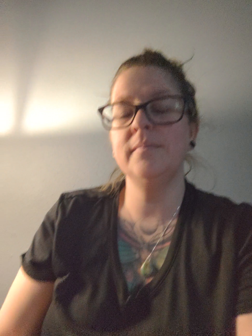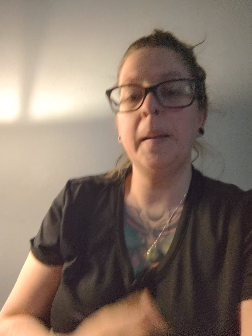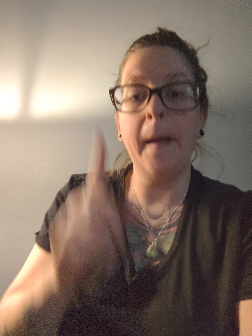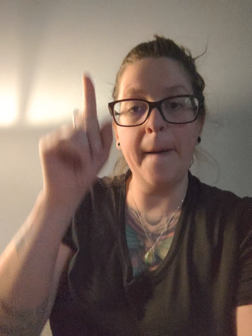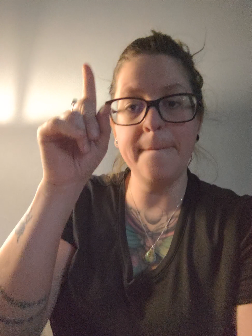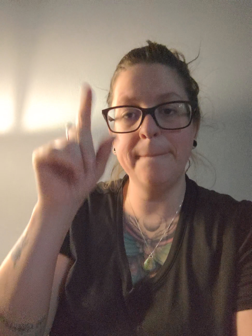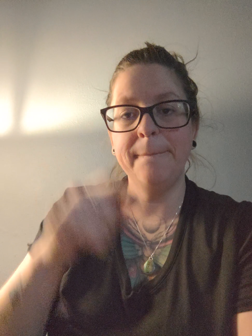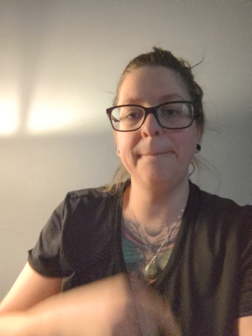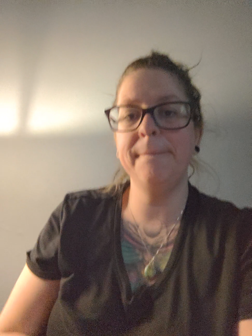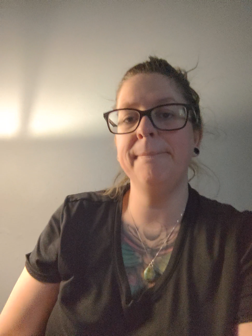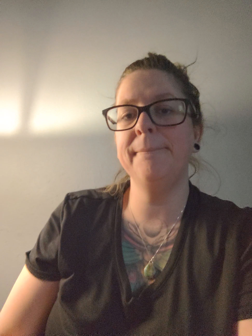up